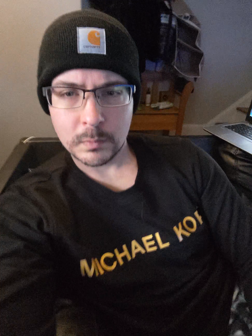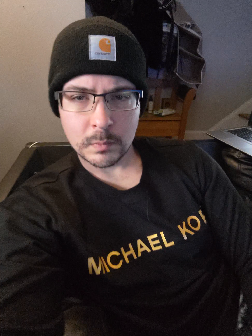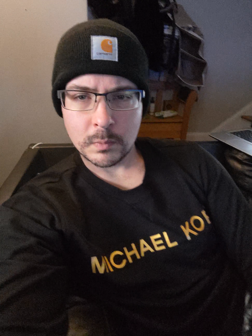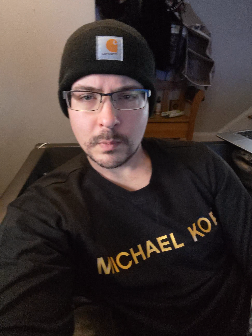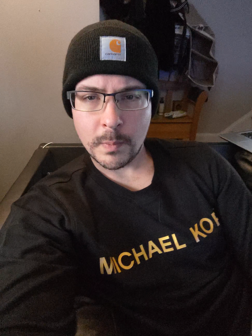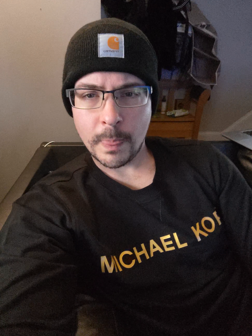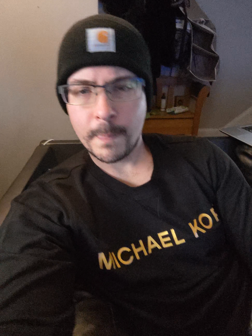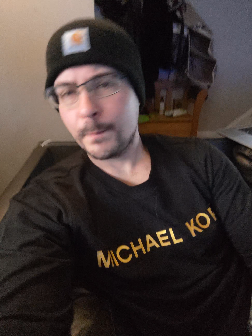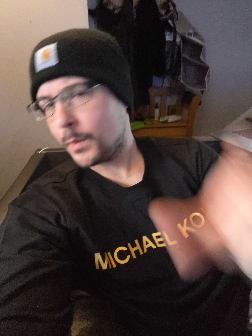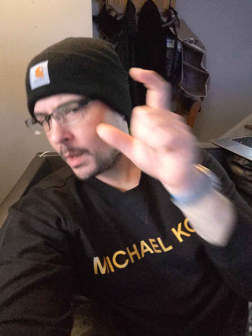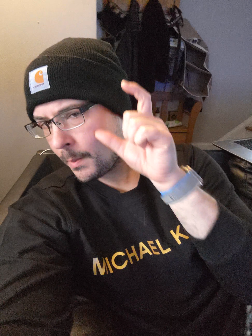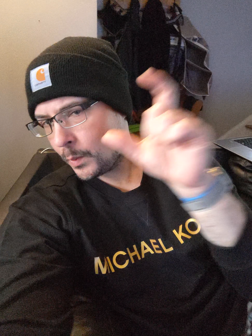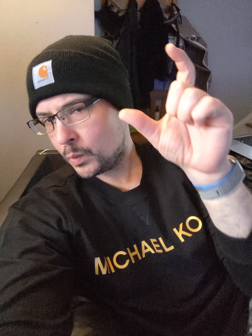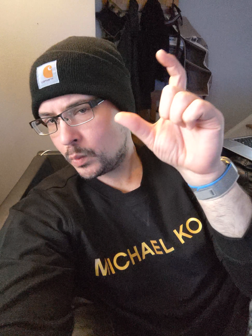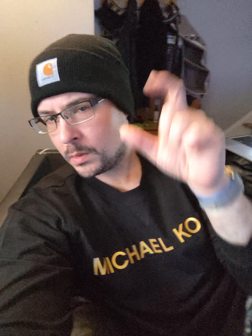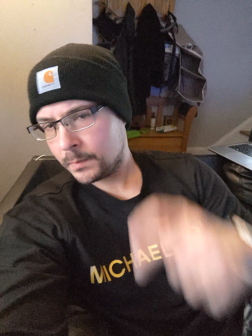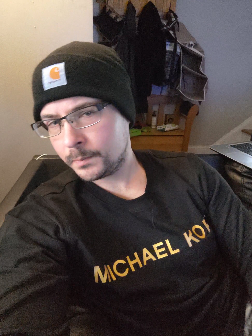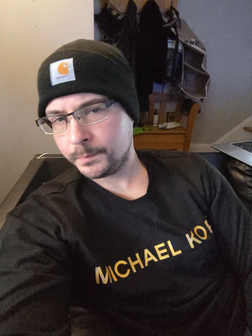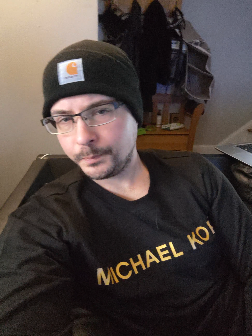moon